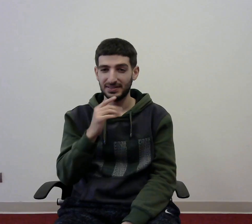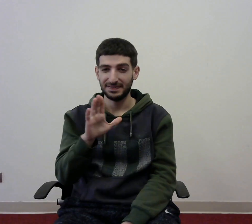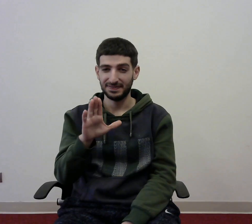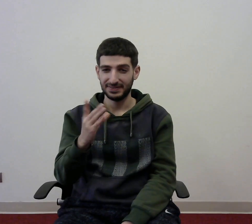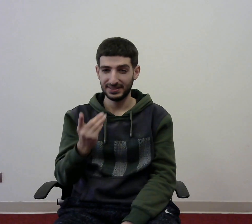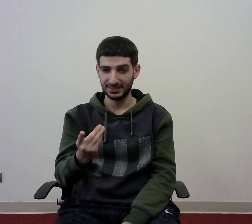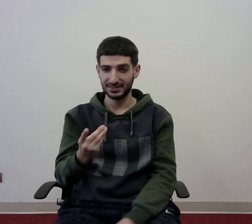və